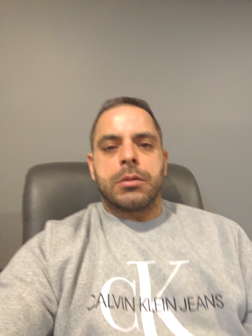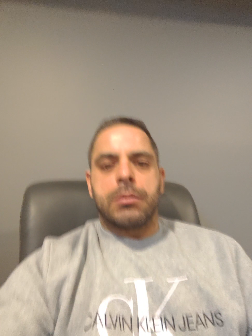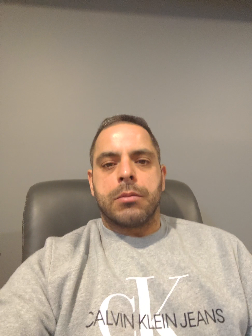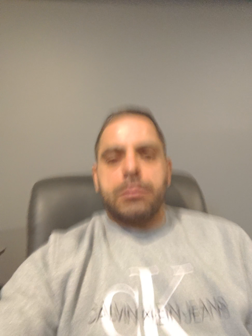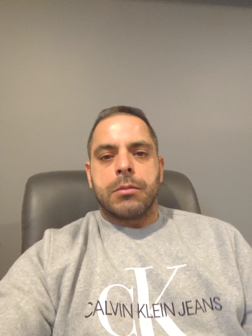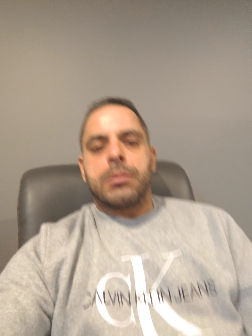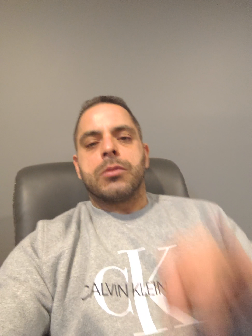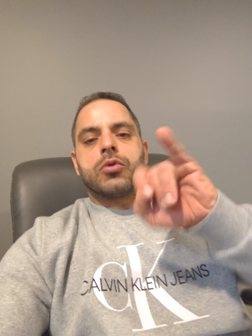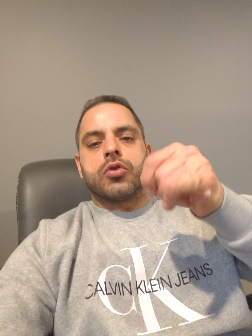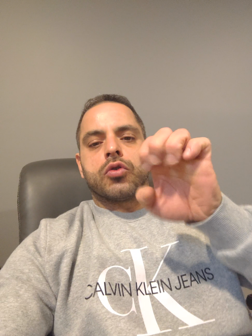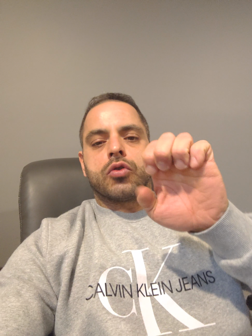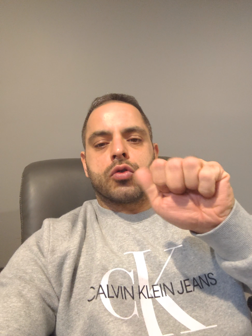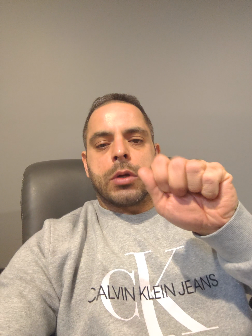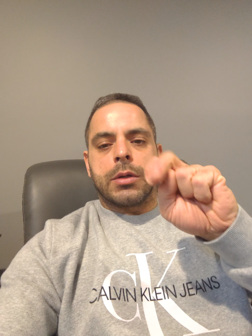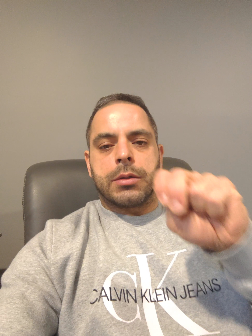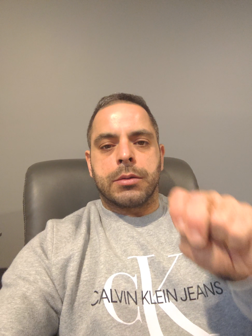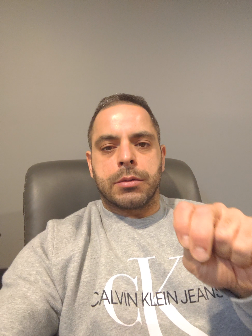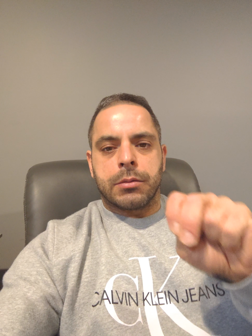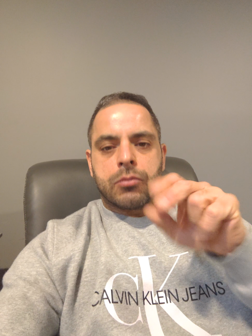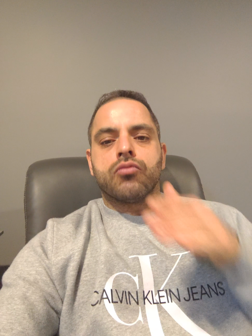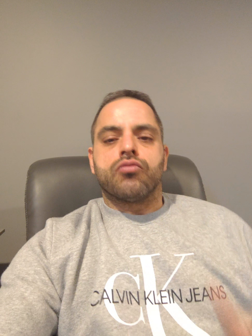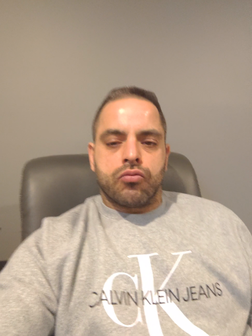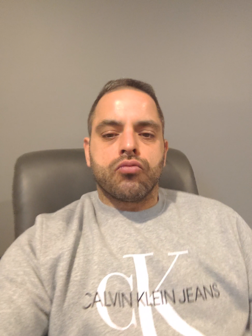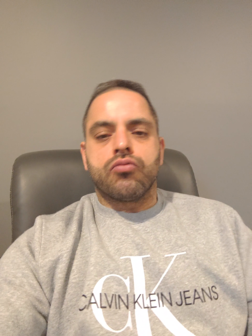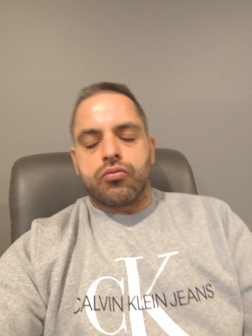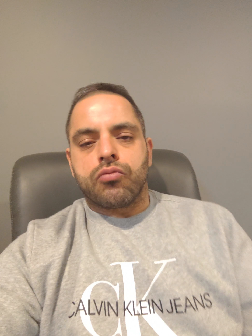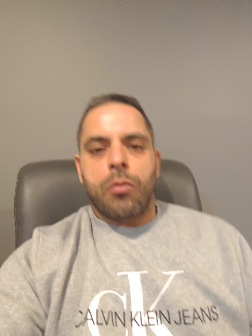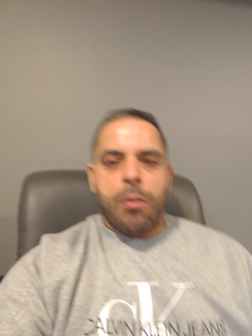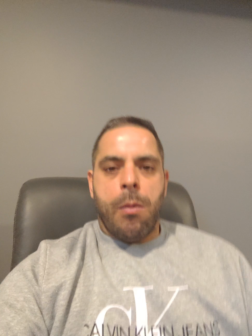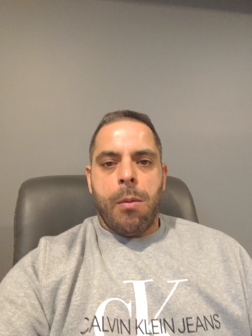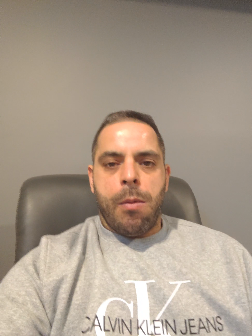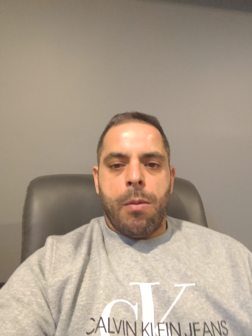jeans